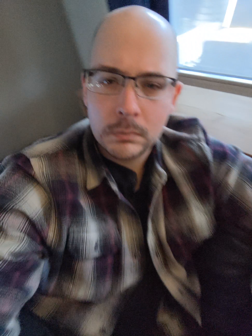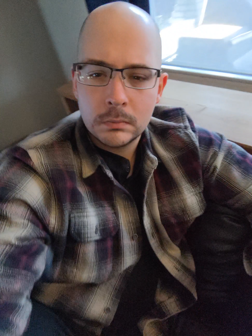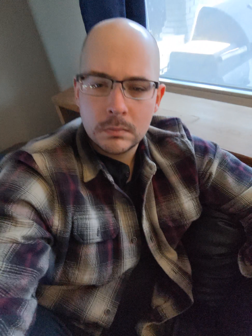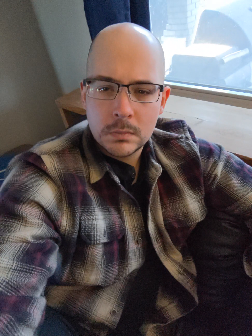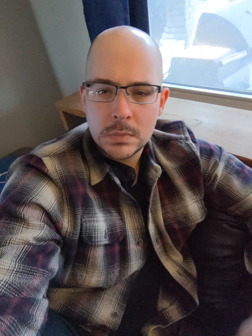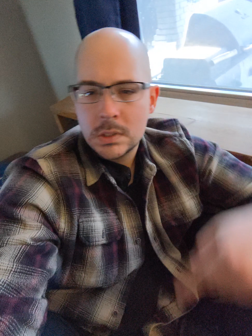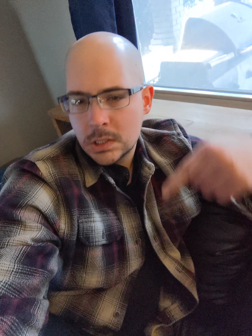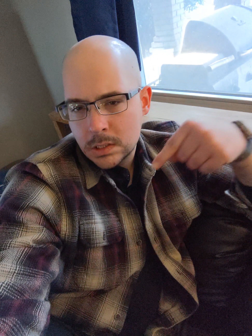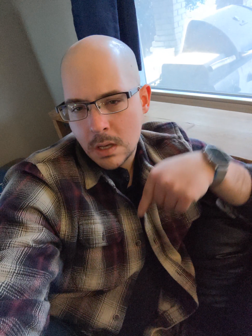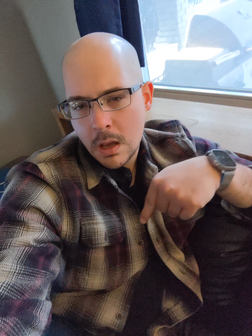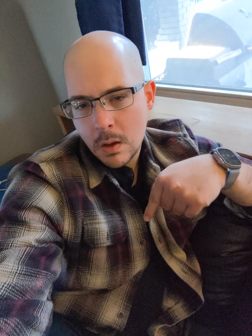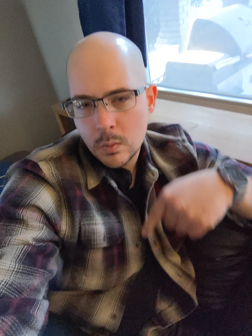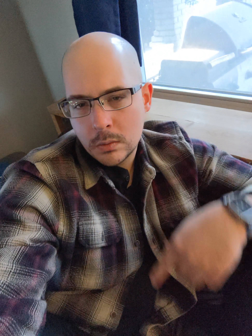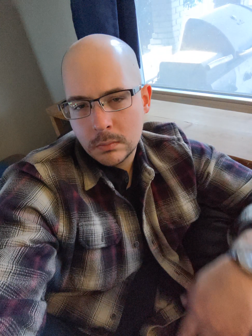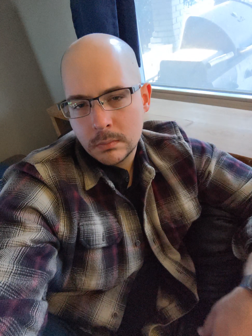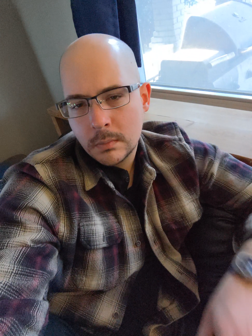down